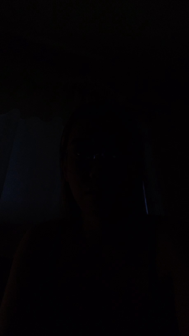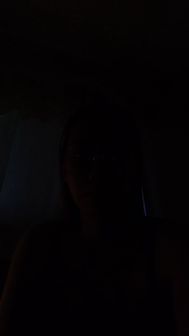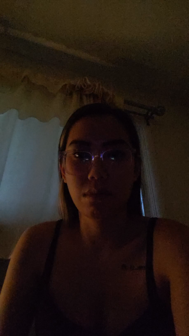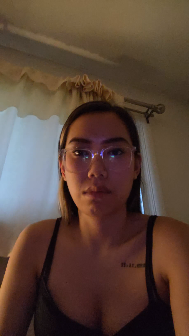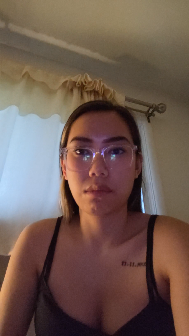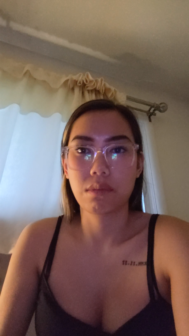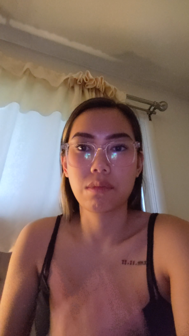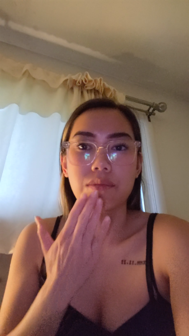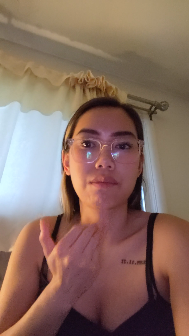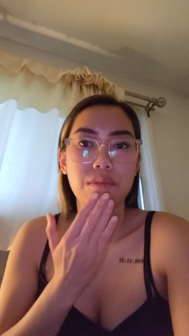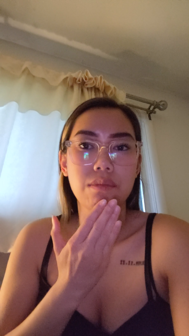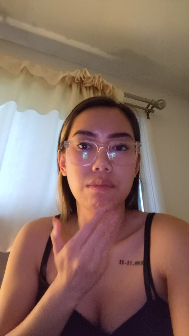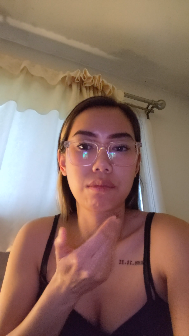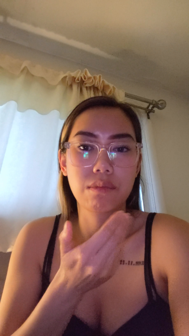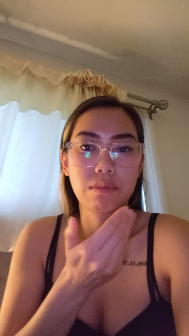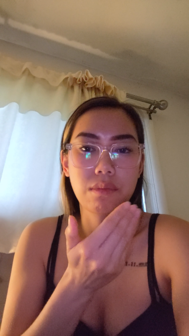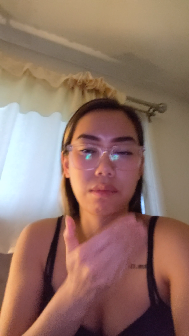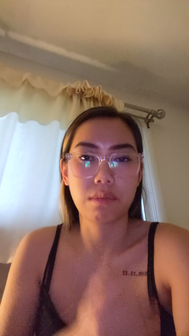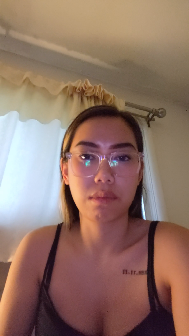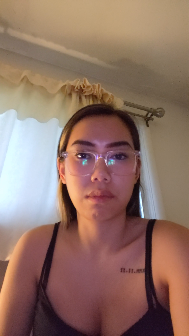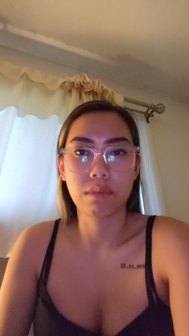butterfly